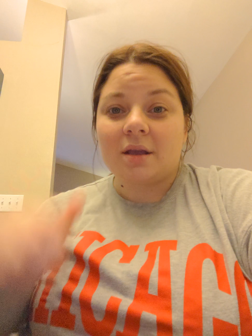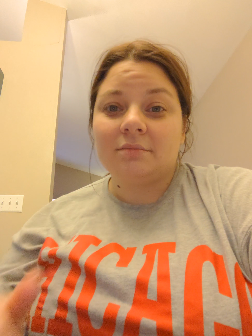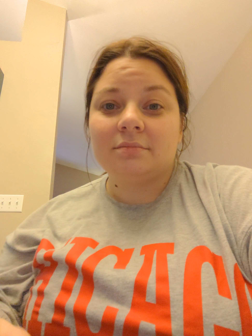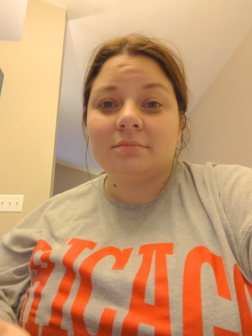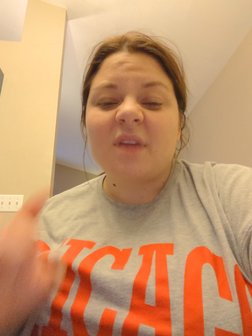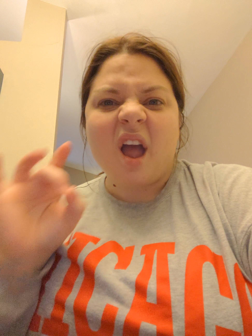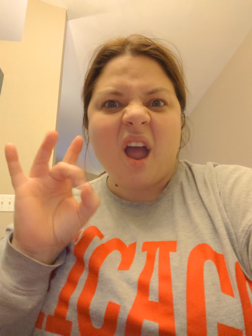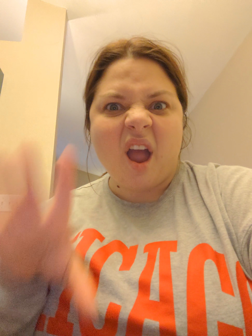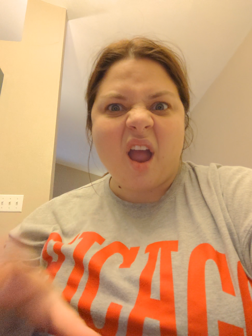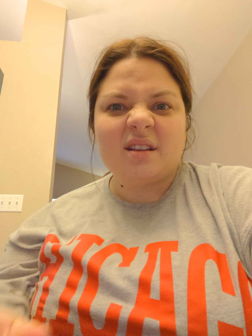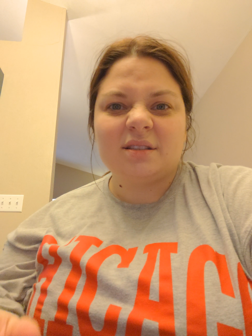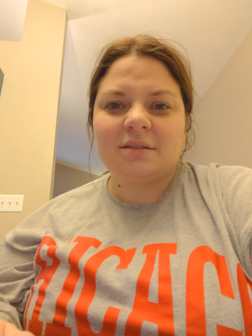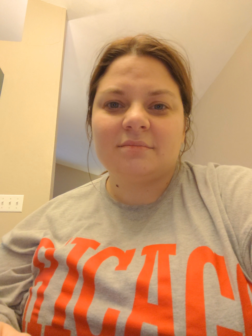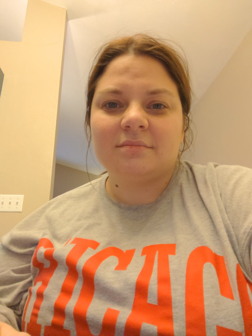hate